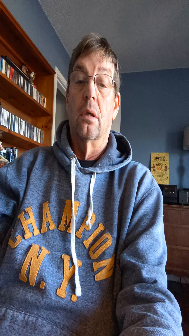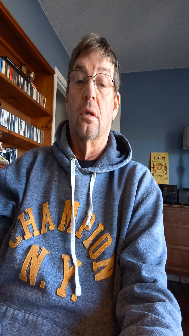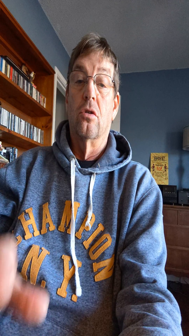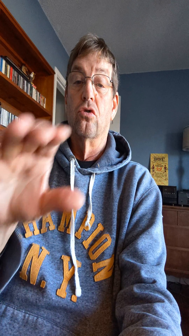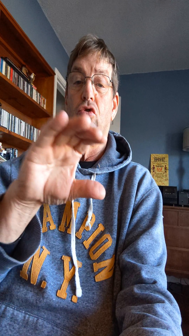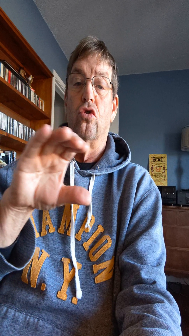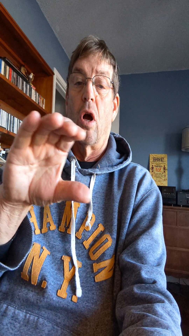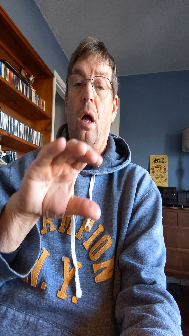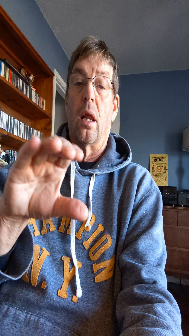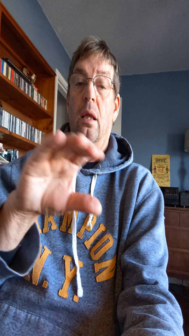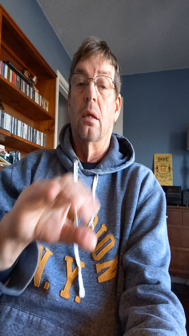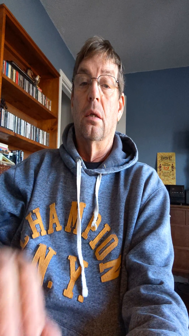chocolate